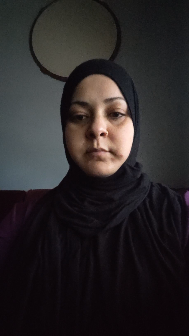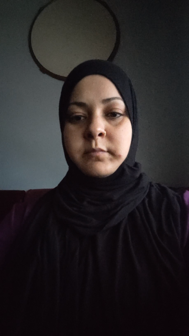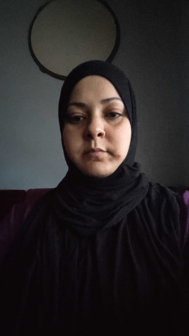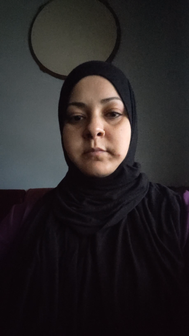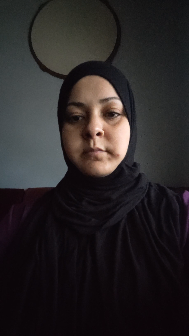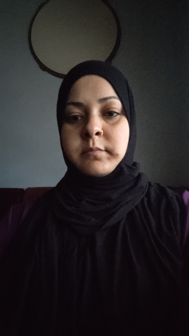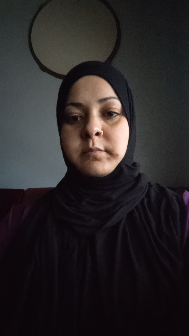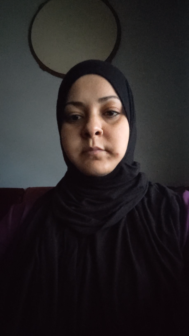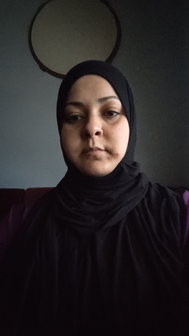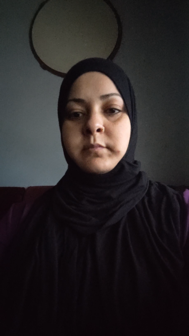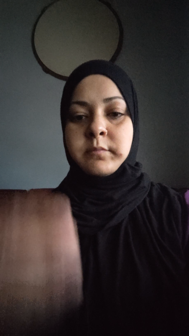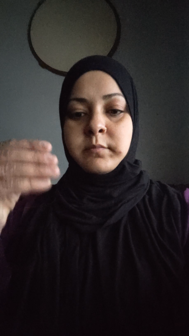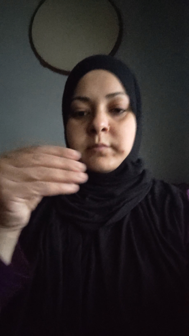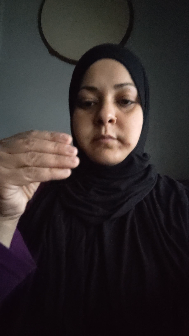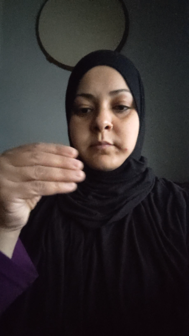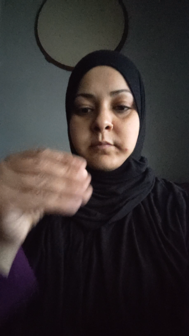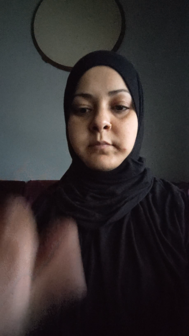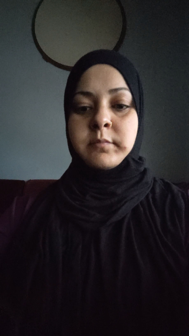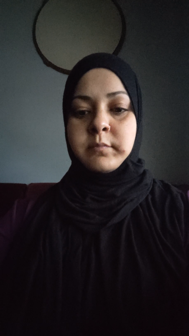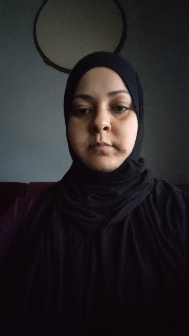more